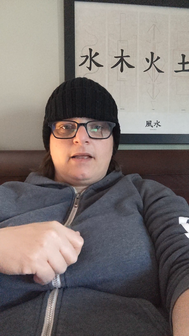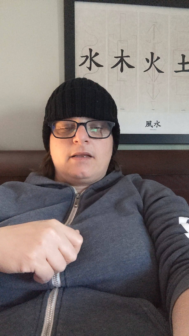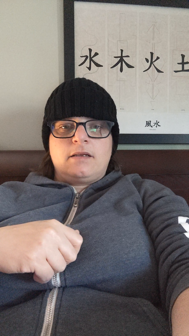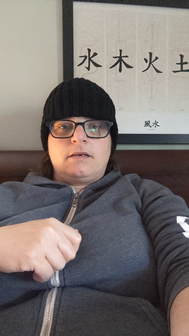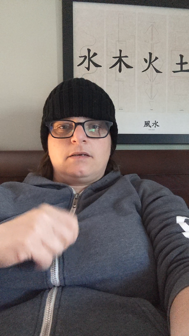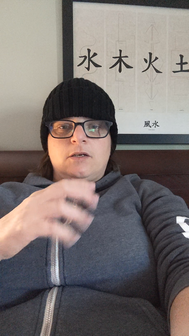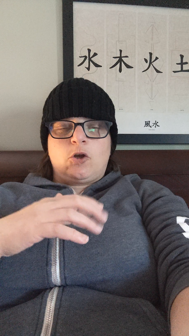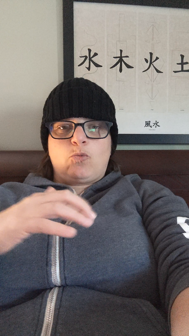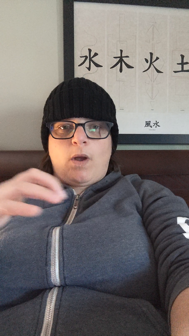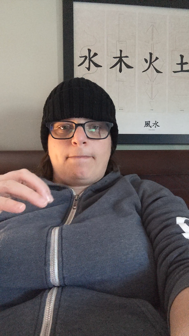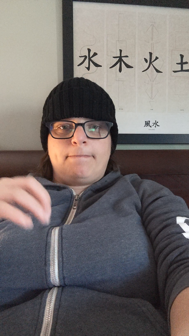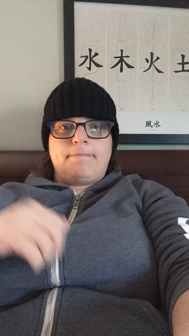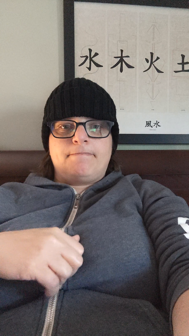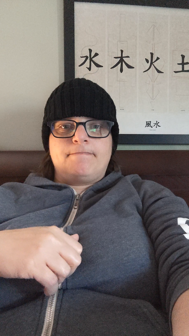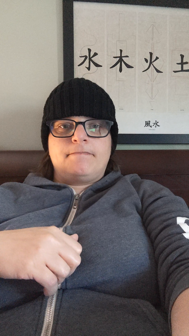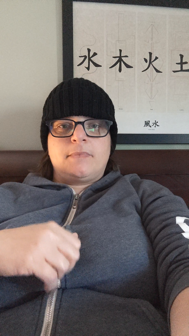grapes